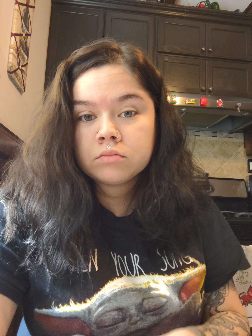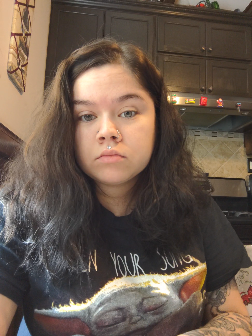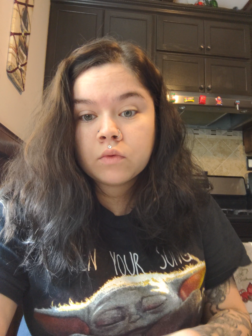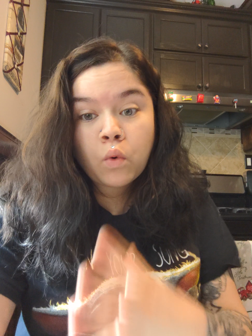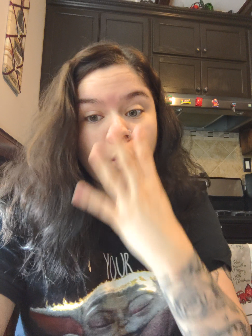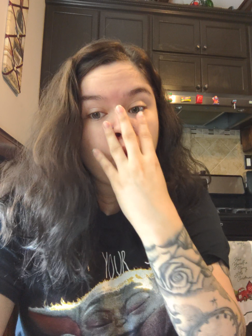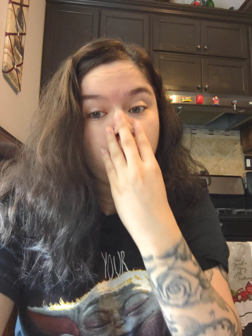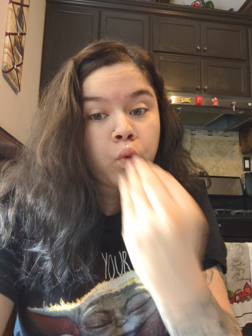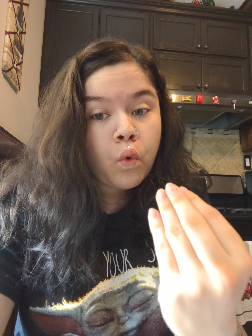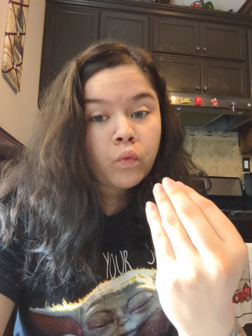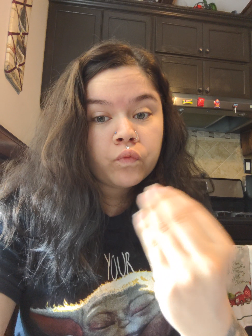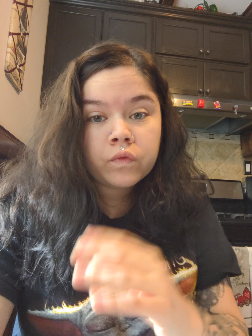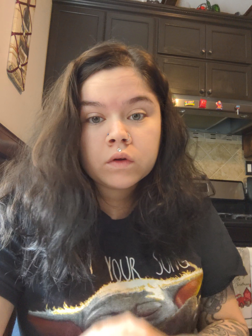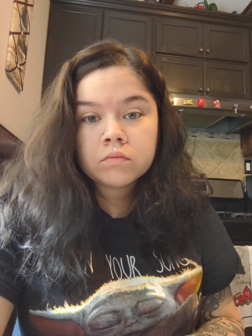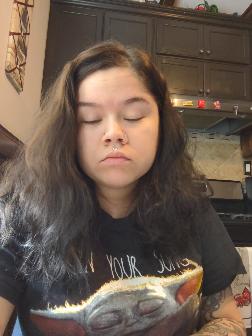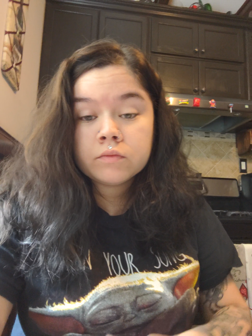wolf